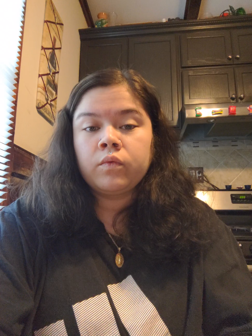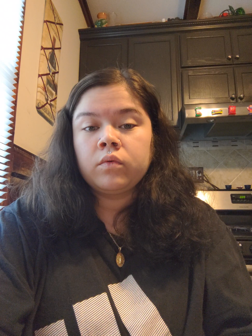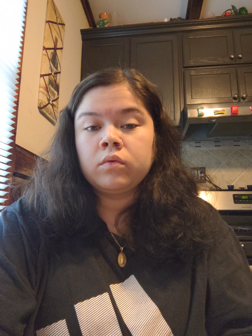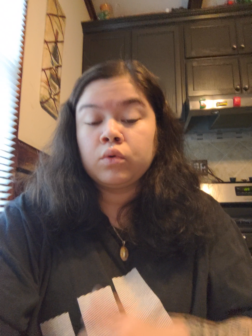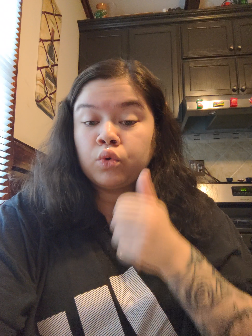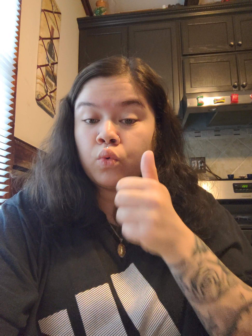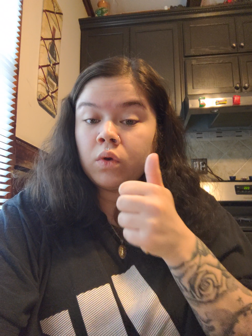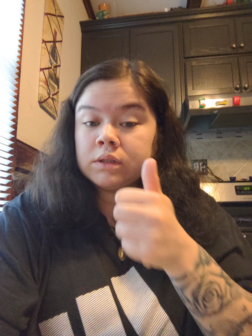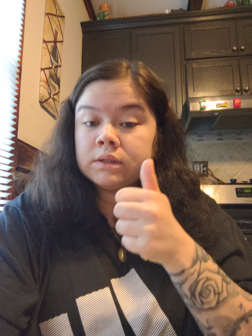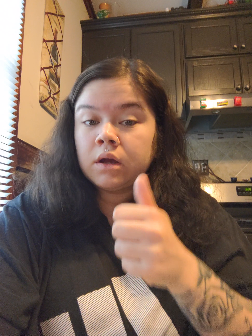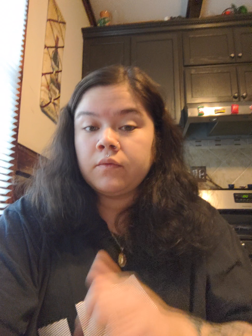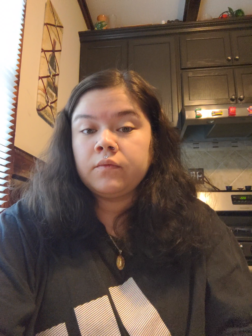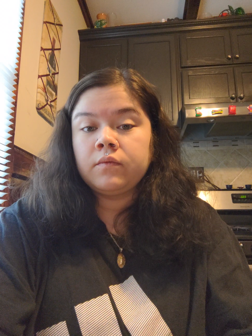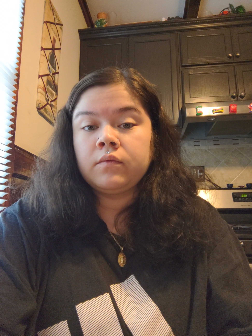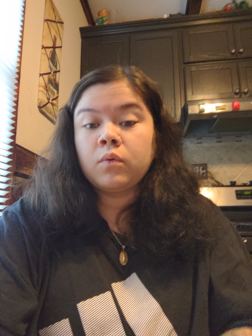yourself